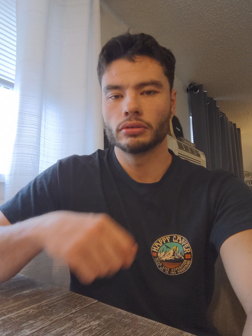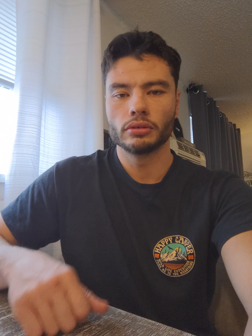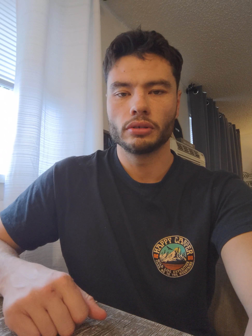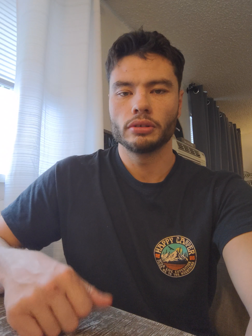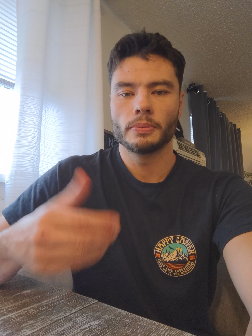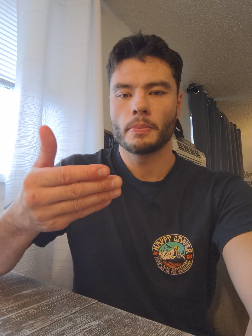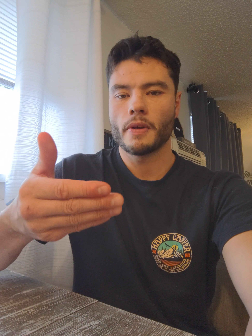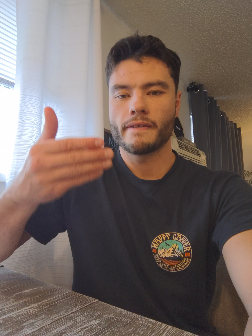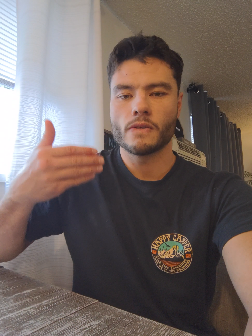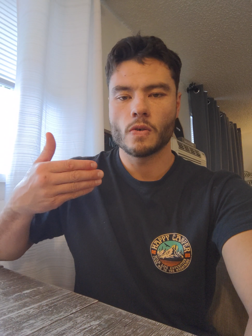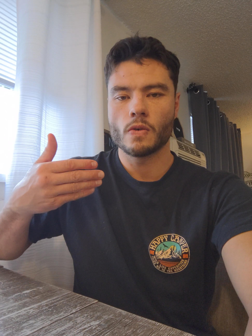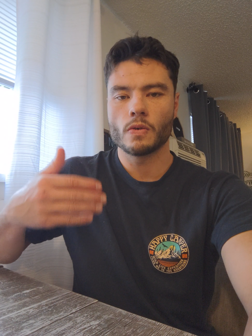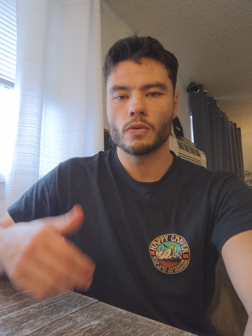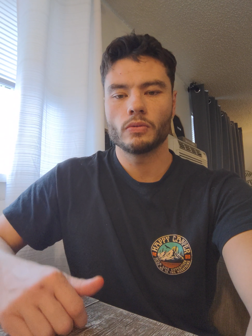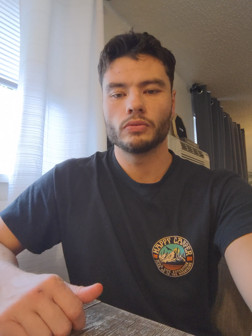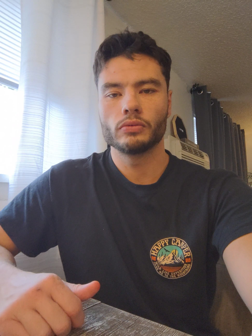before